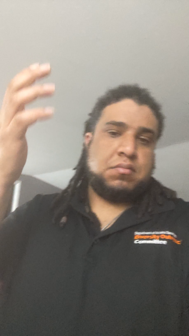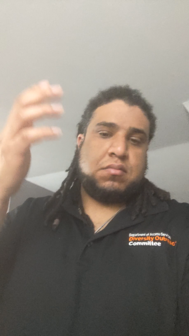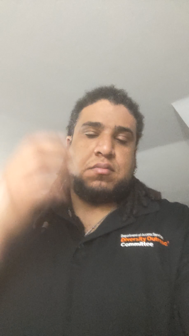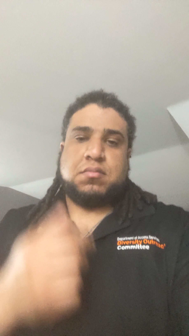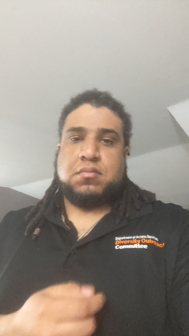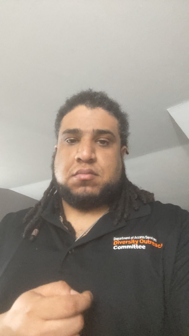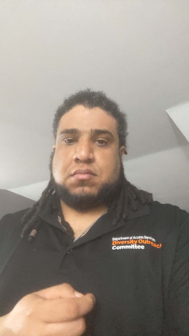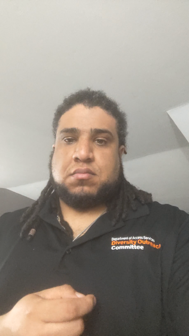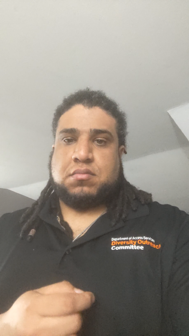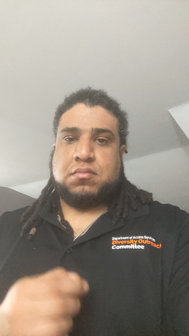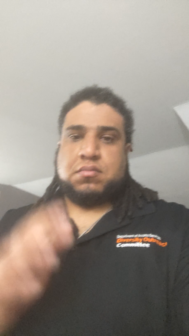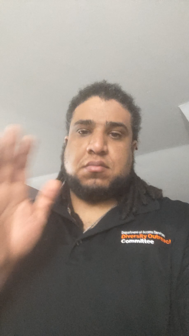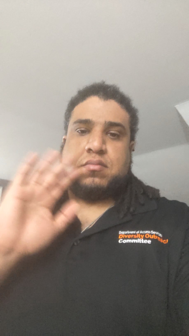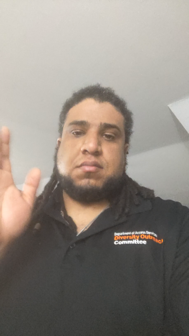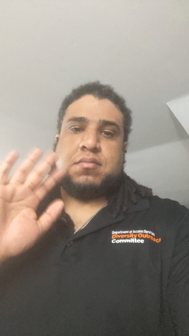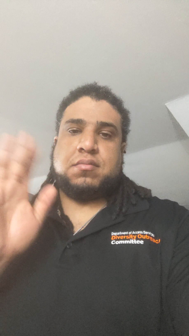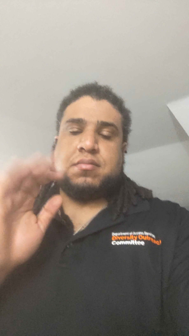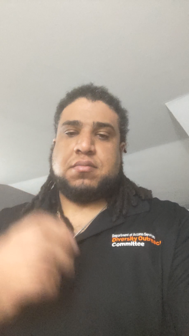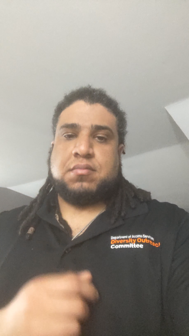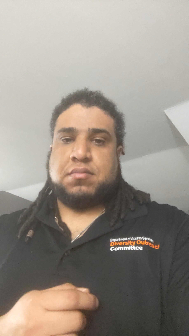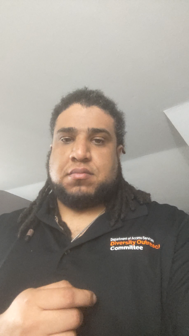hi